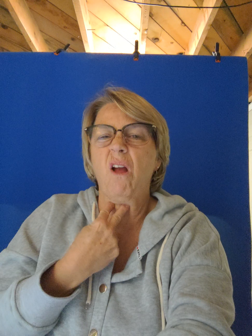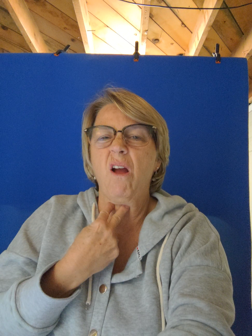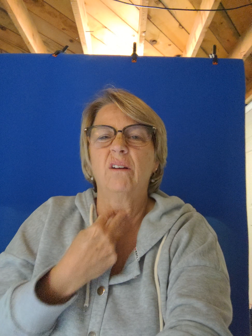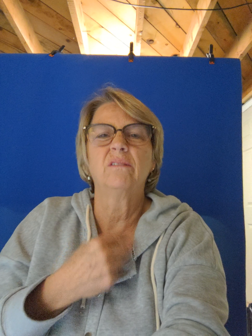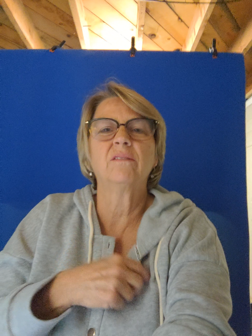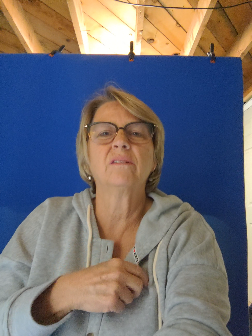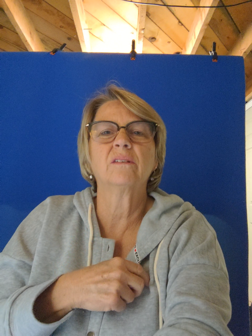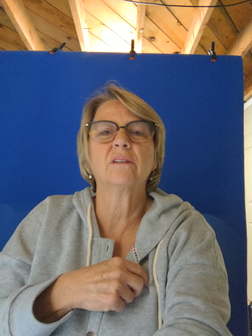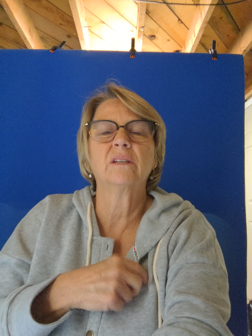stuck